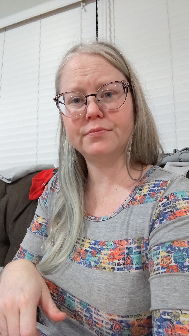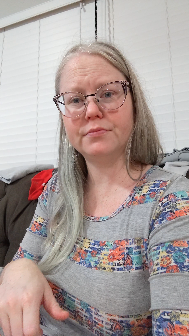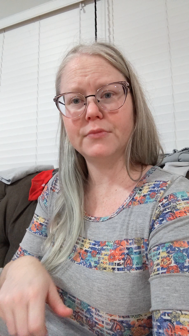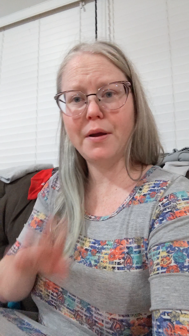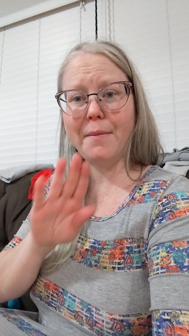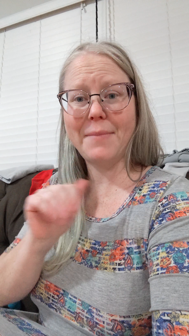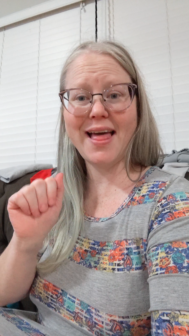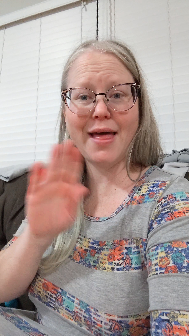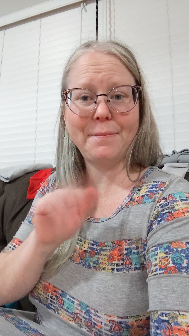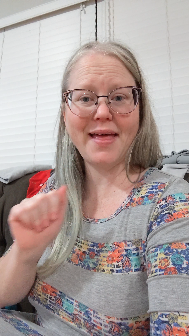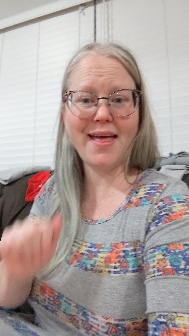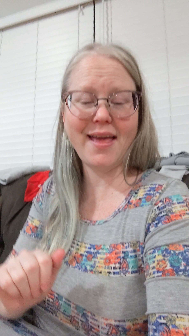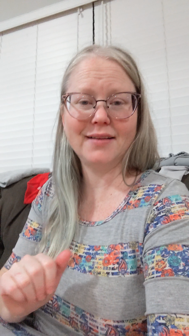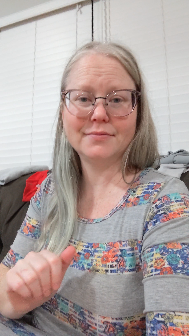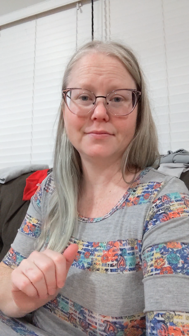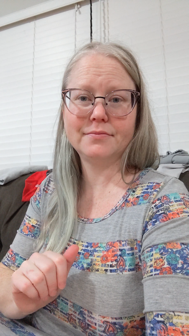baa baa